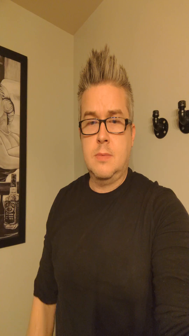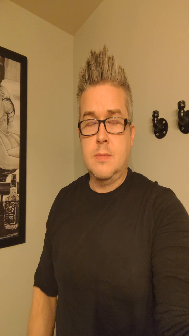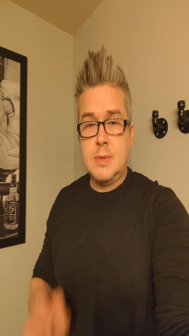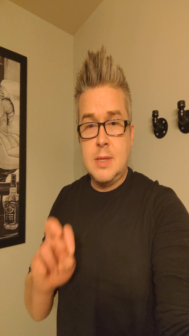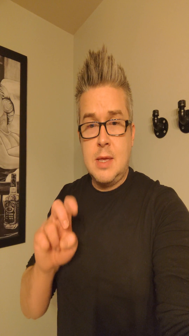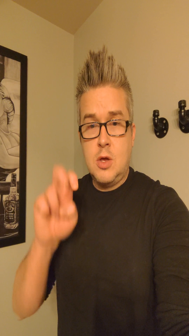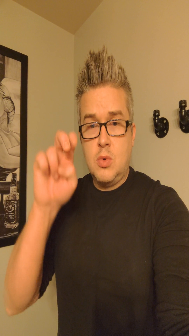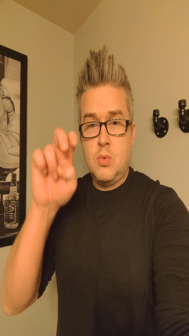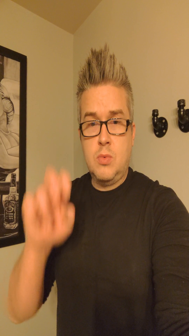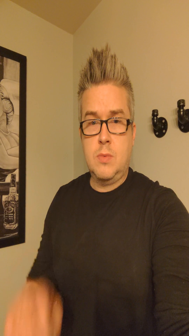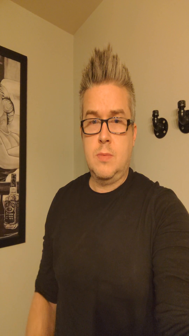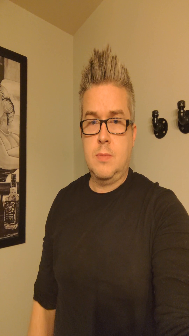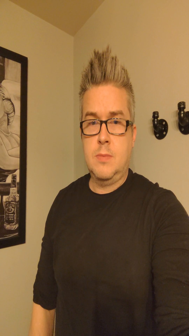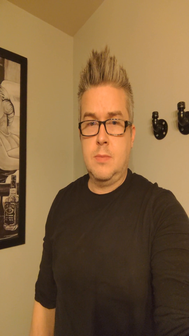stairs